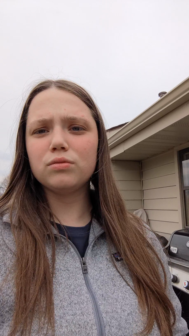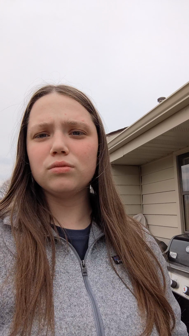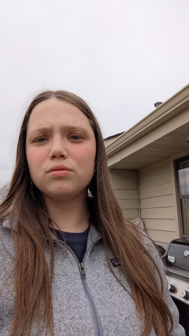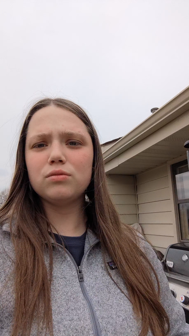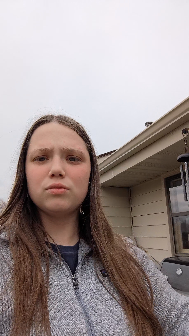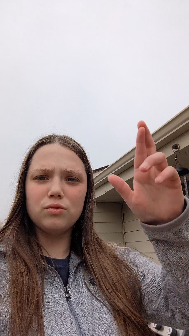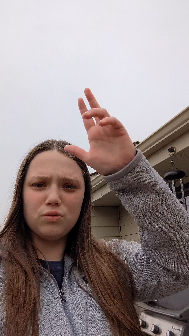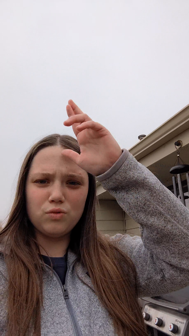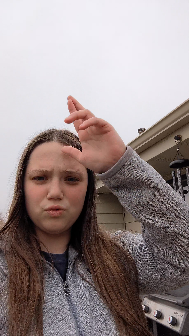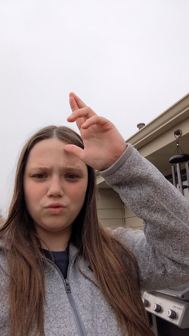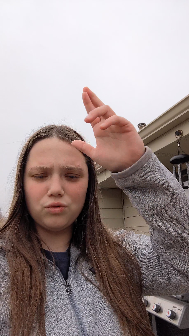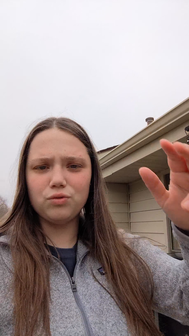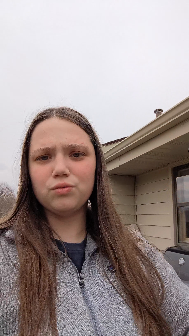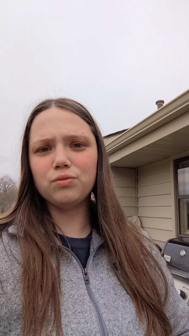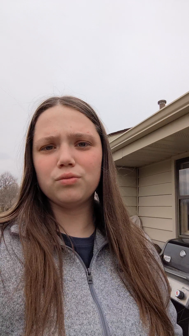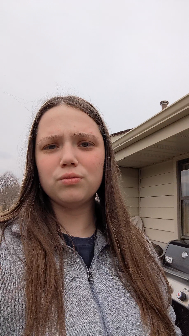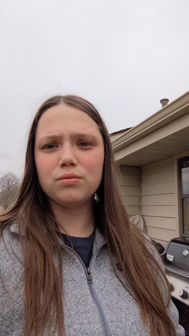rooster